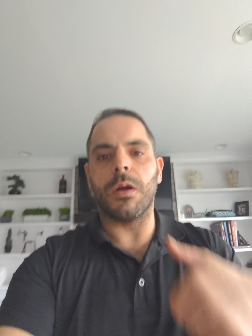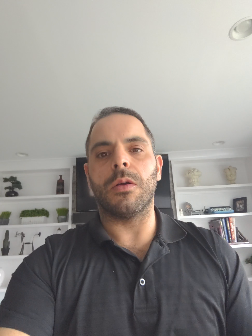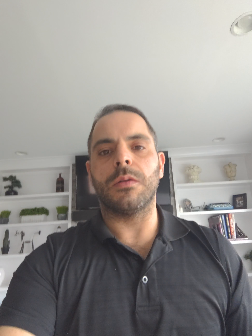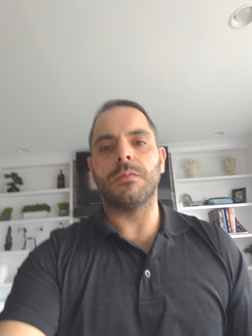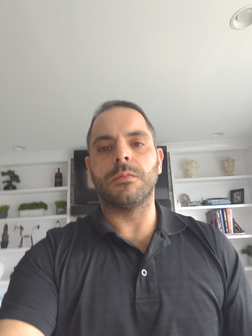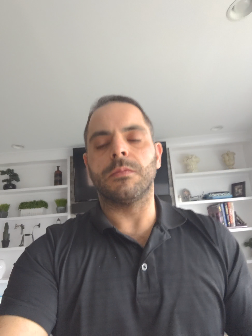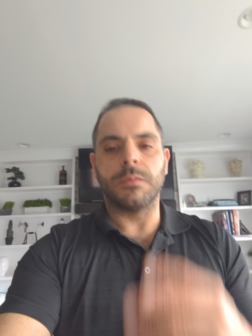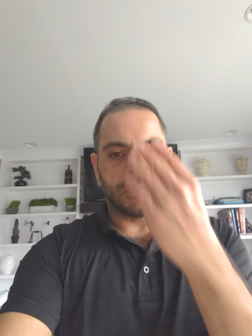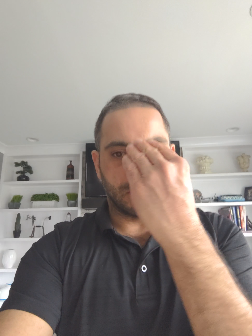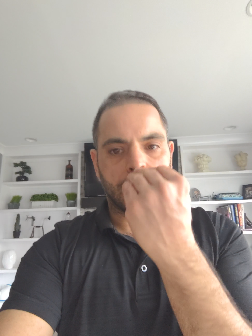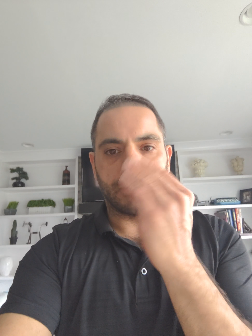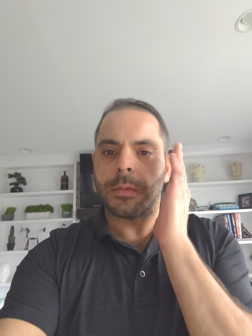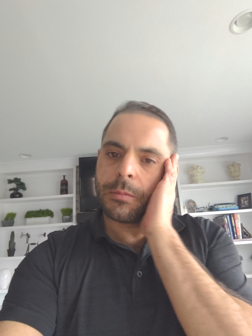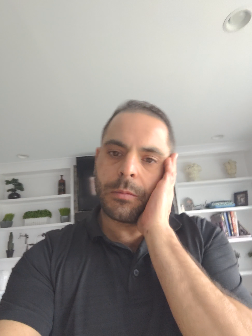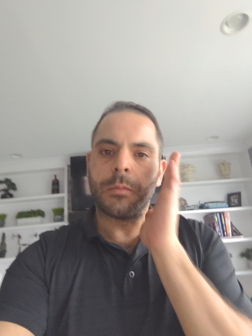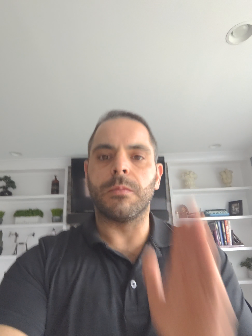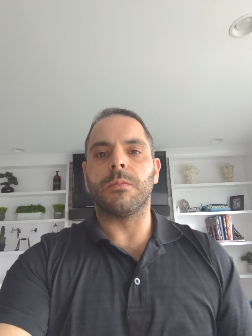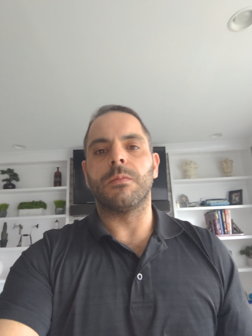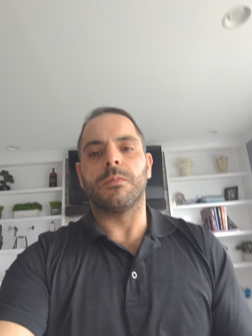nap